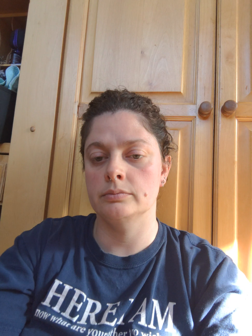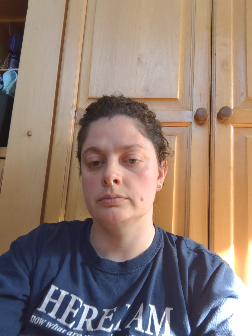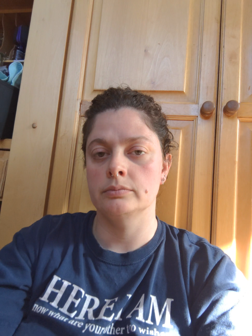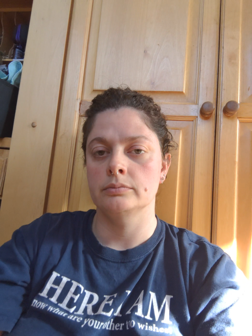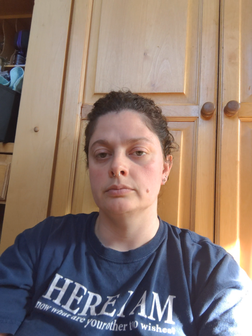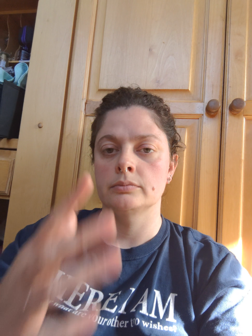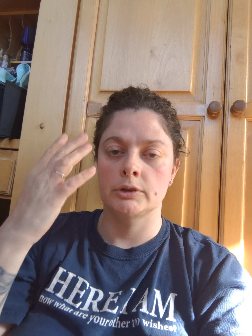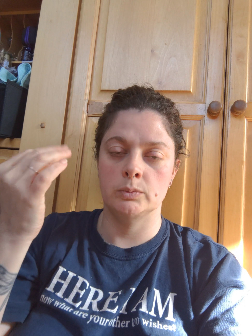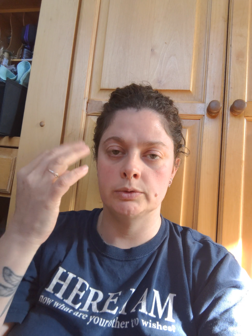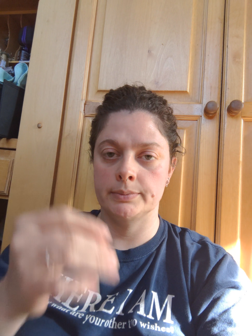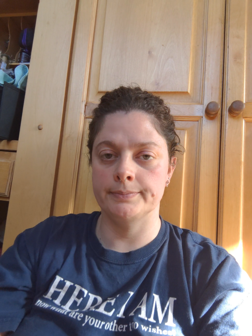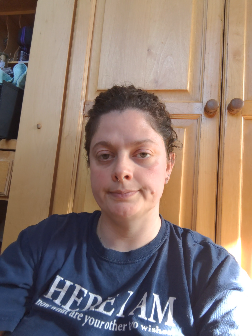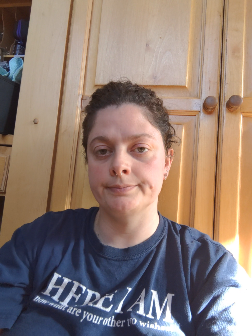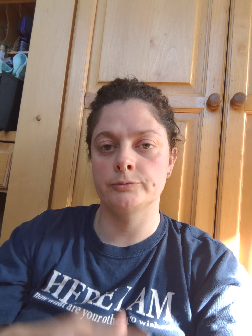outside